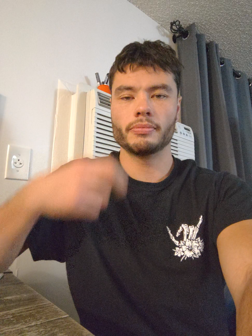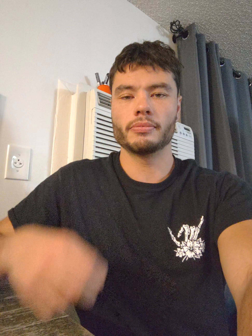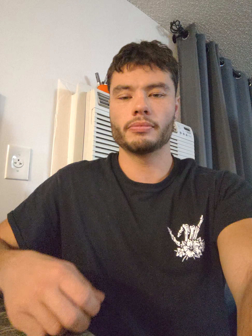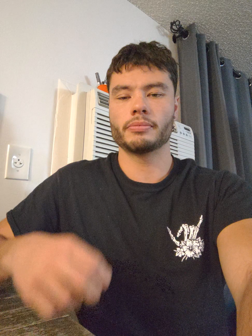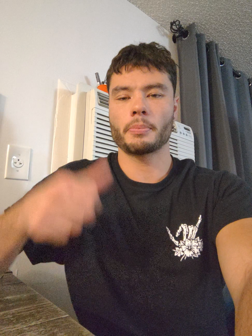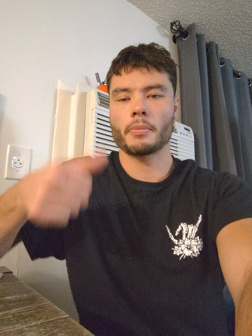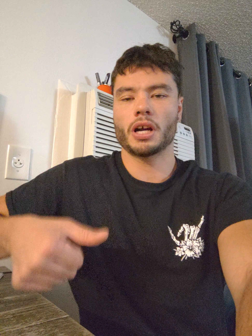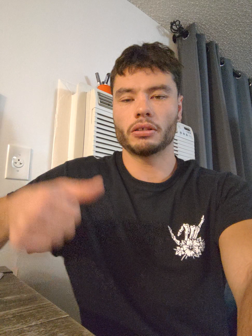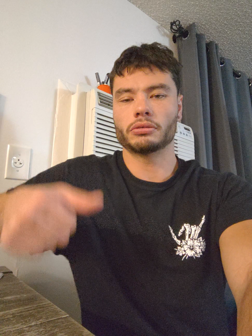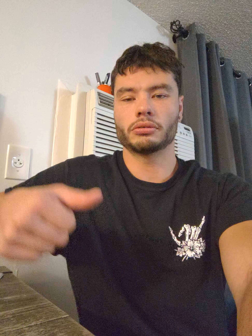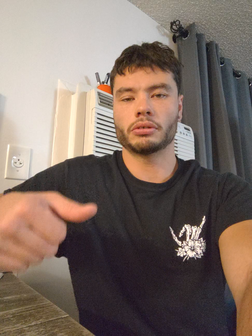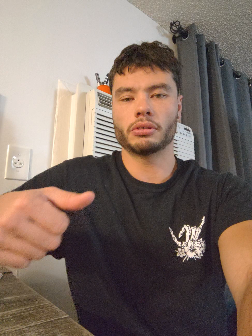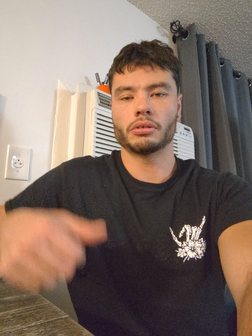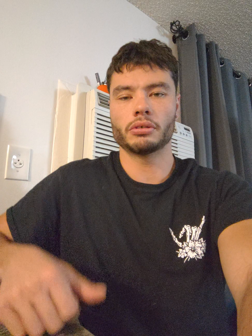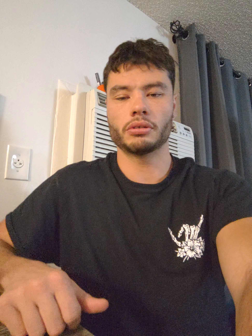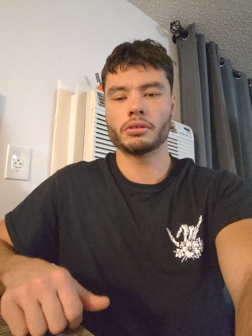puzzle